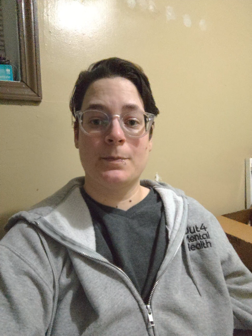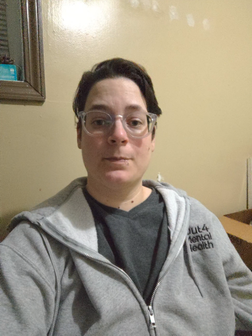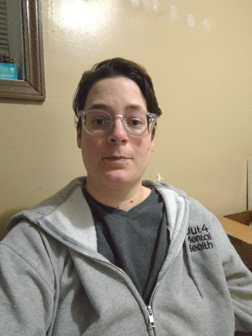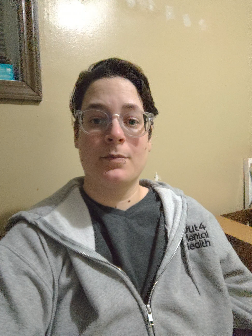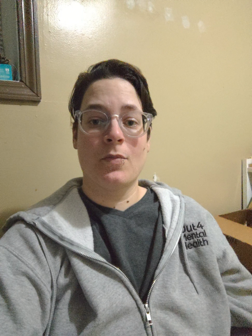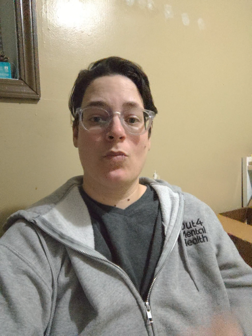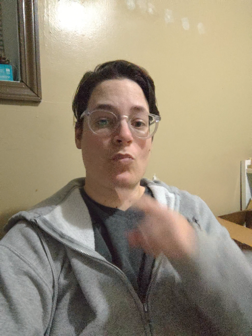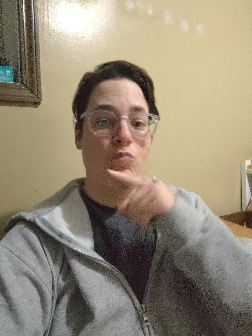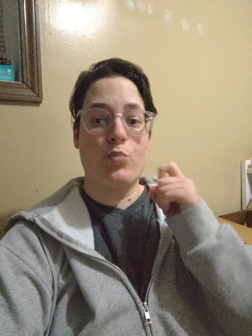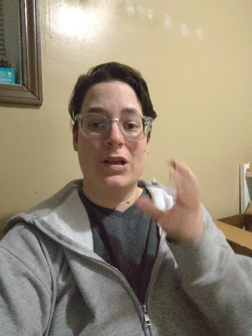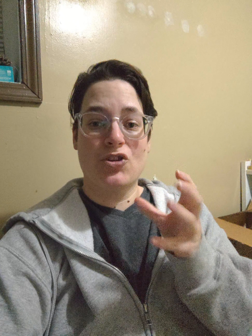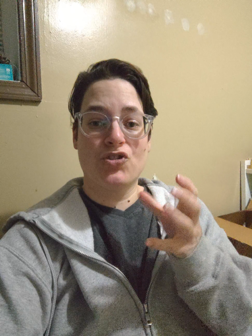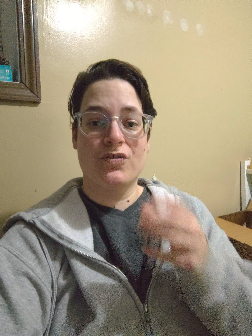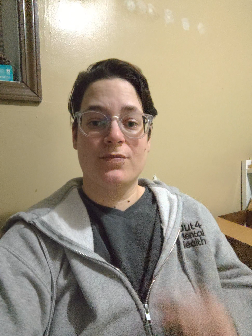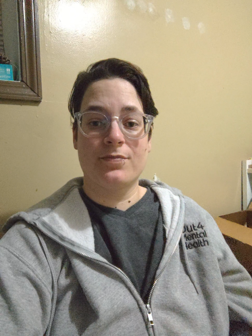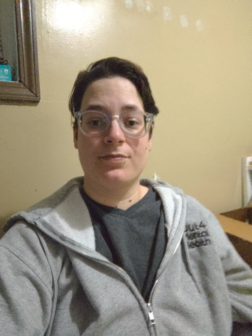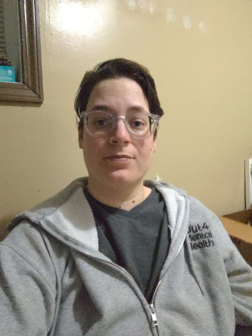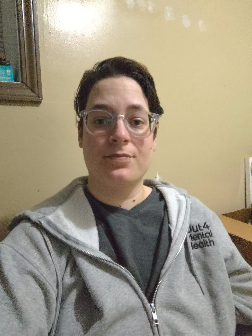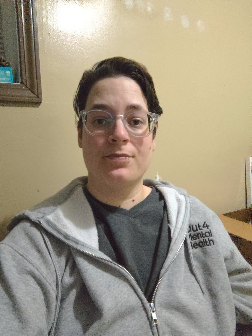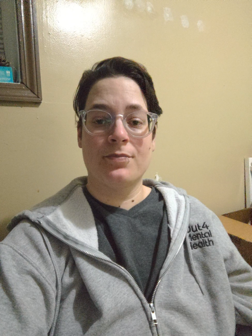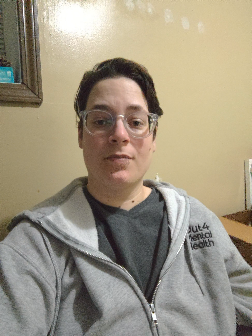dryer